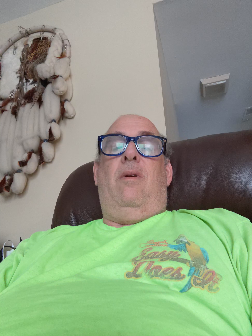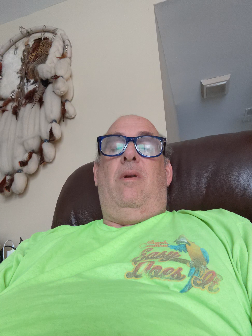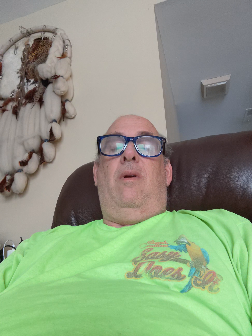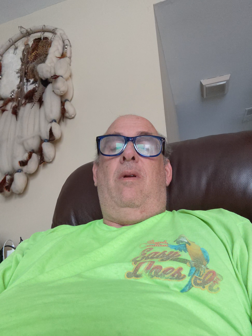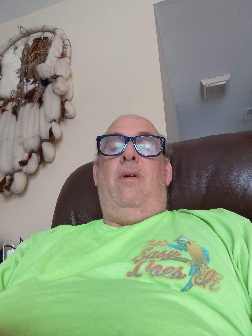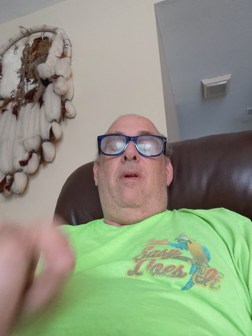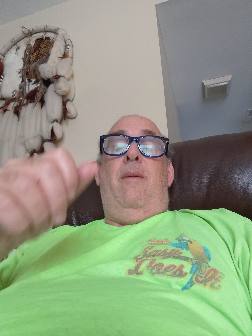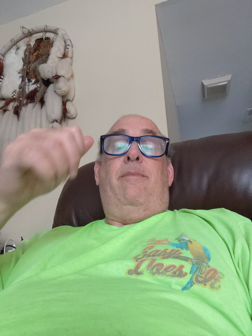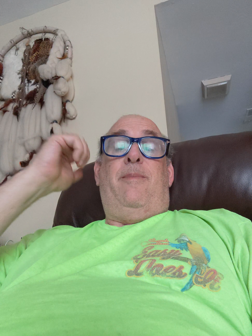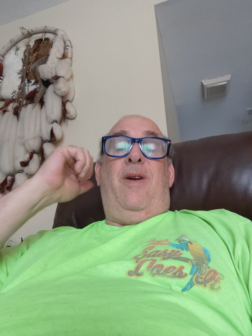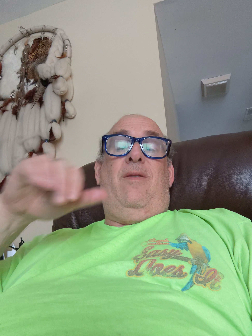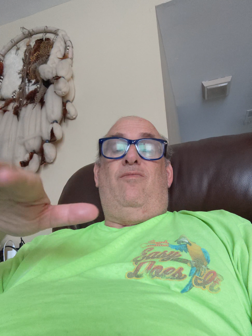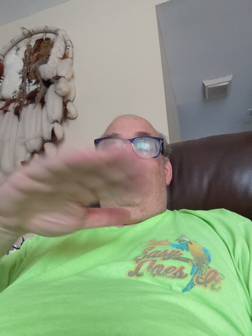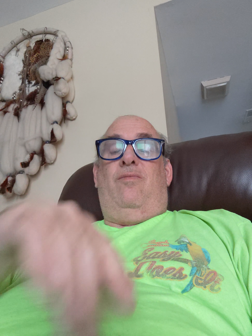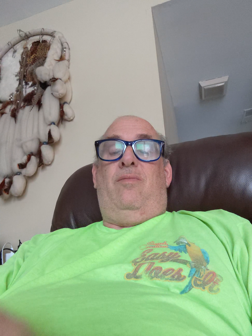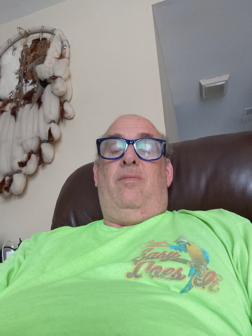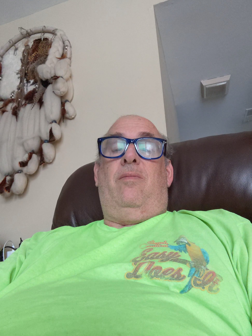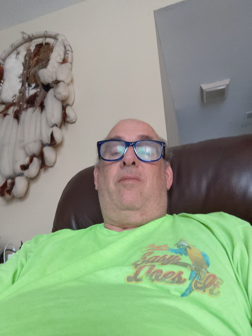backyard